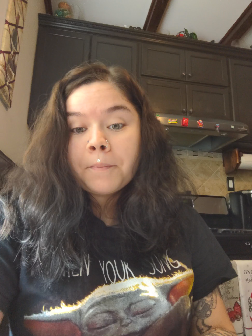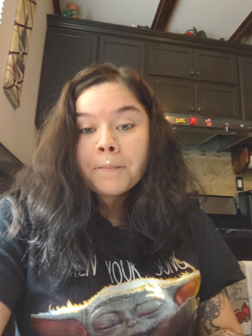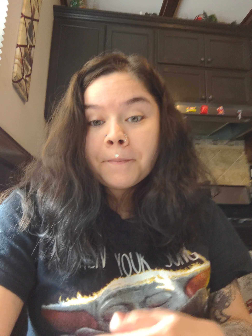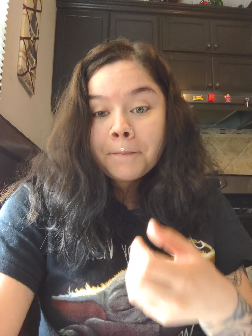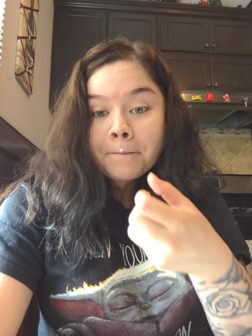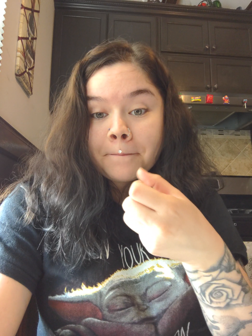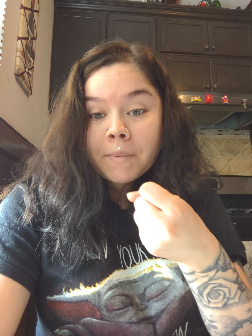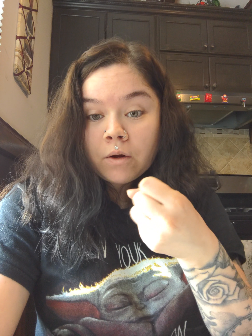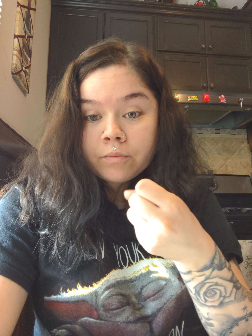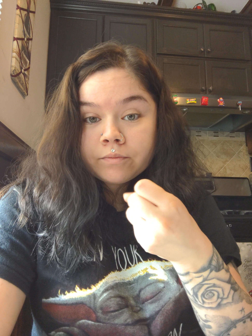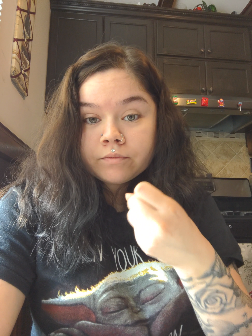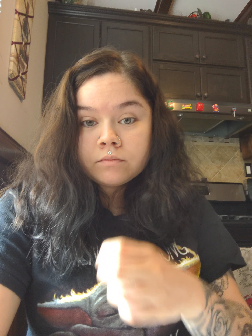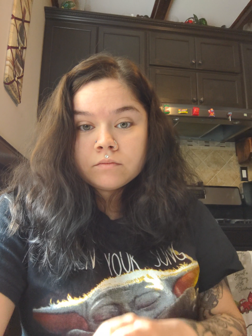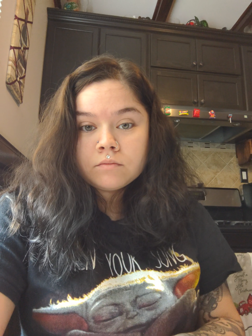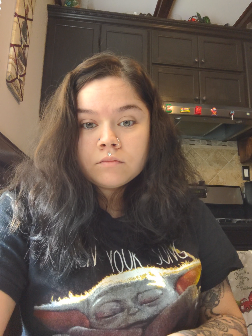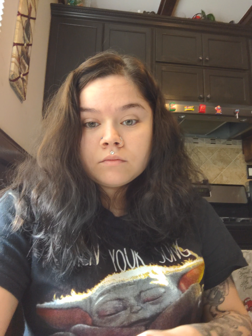milk